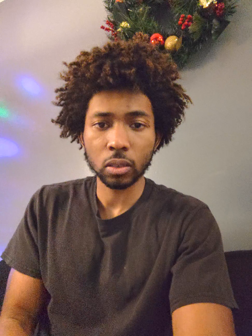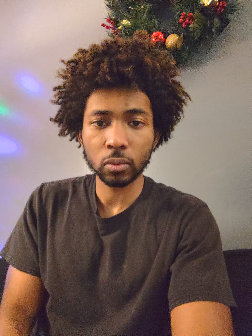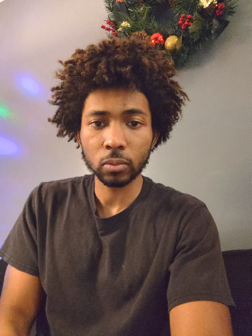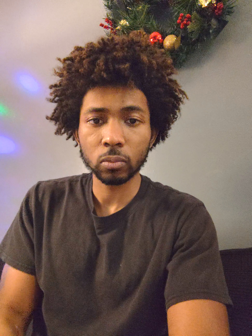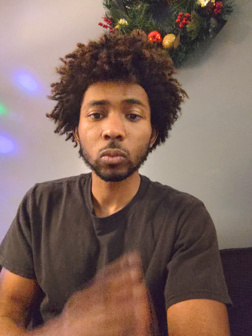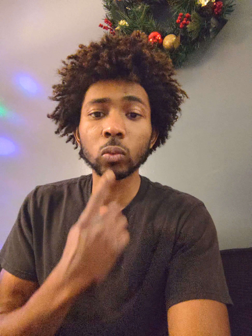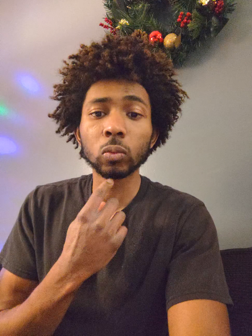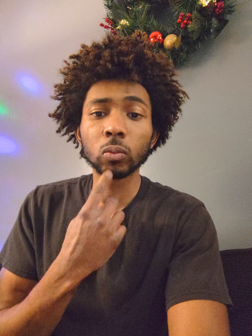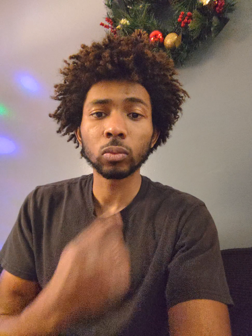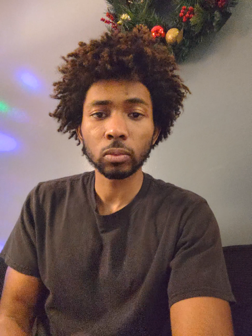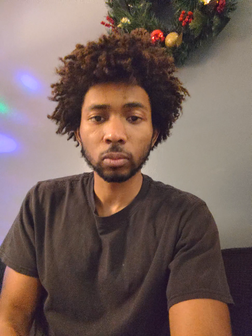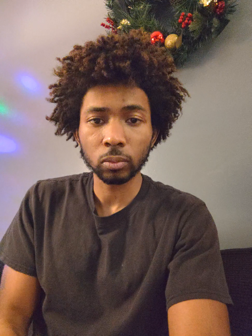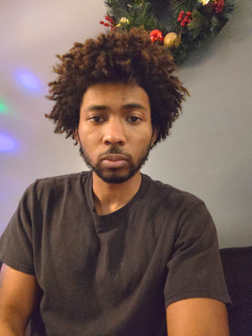red